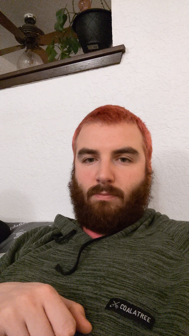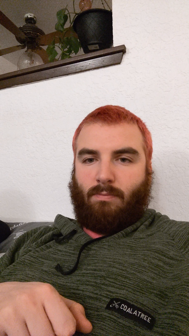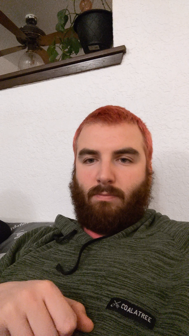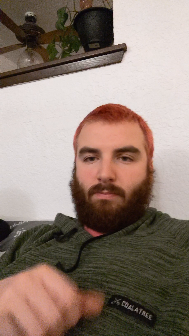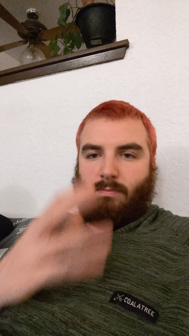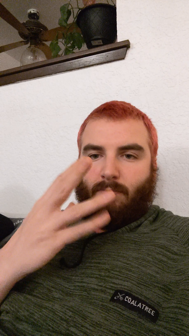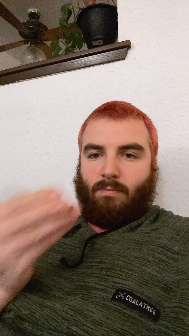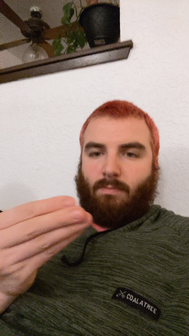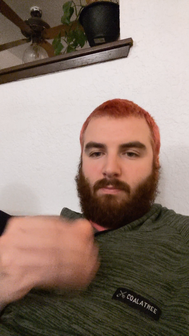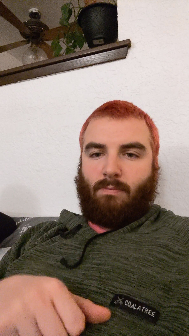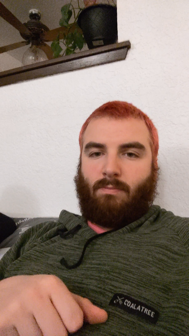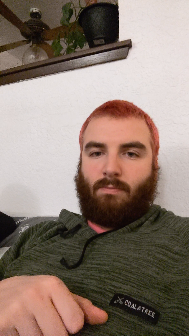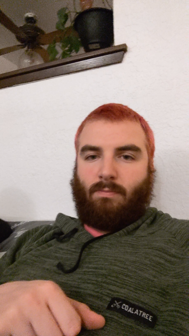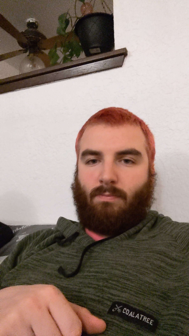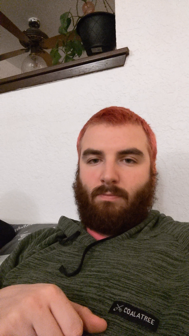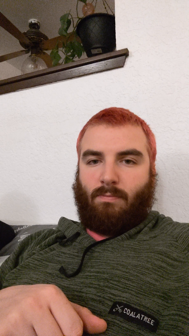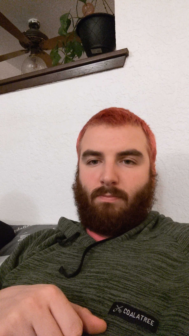got to